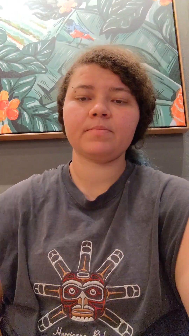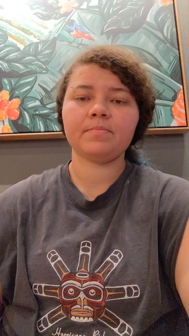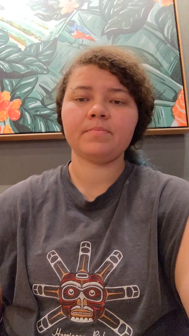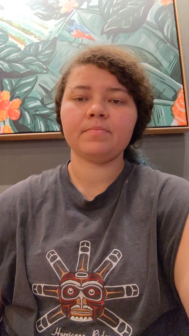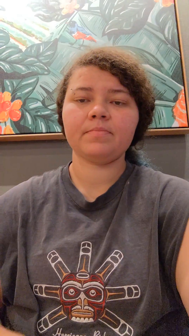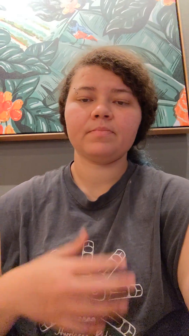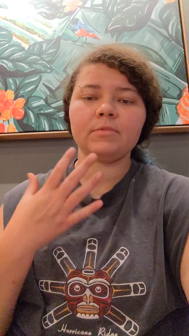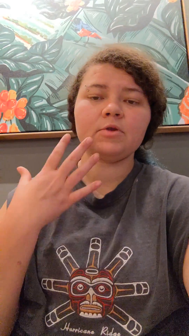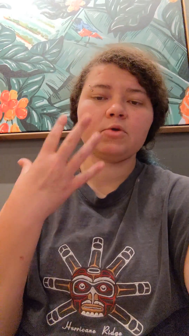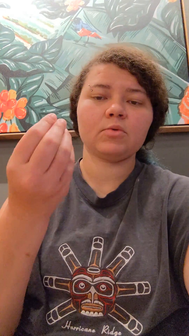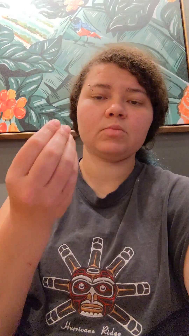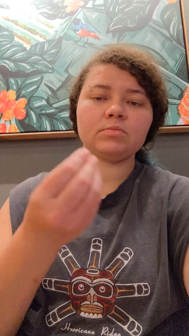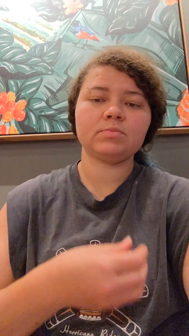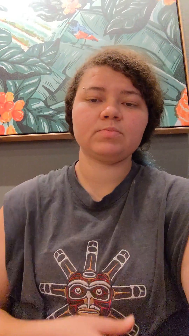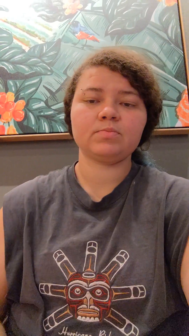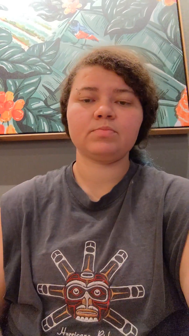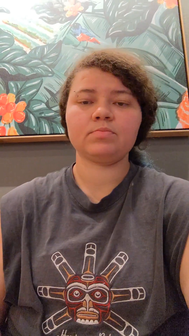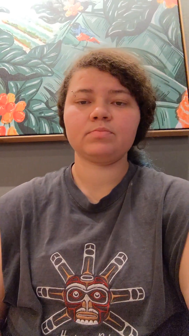going to